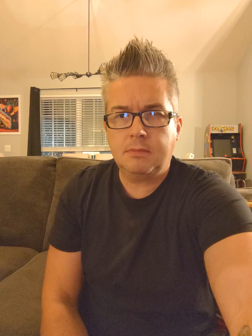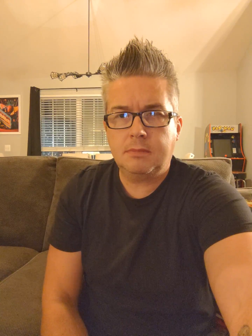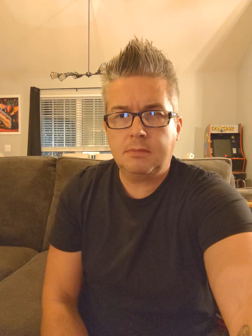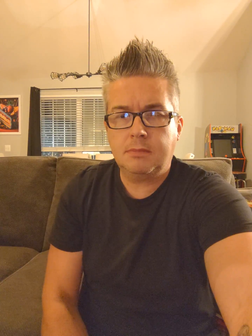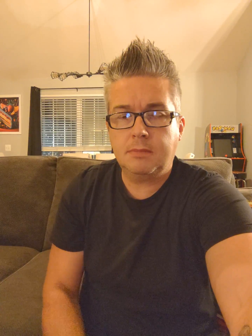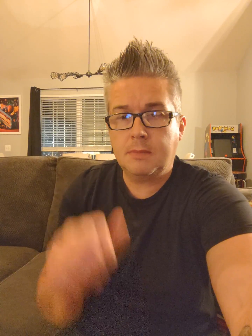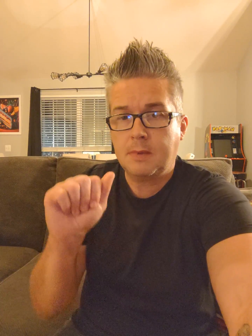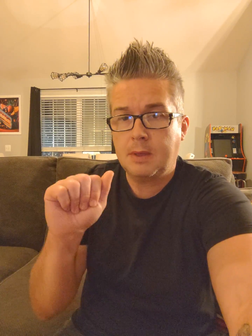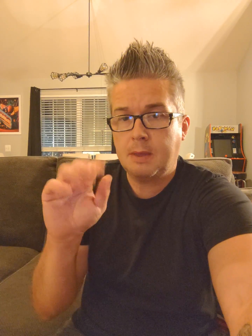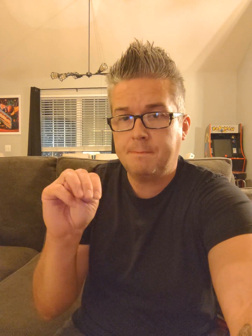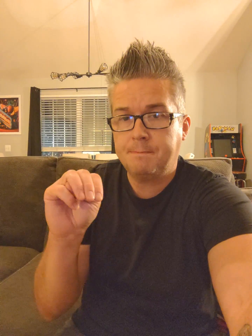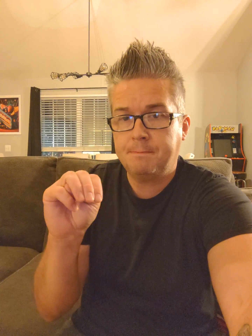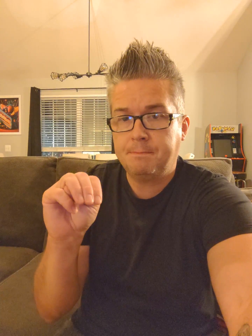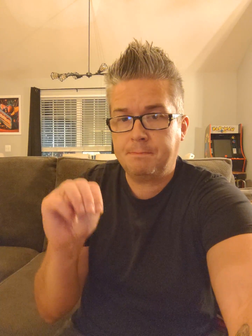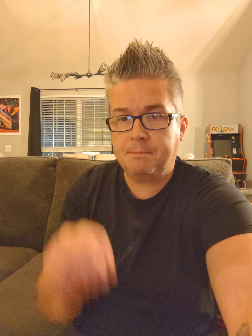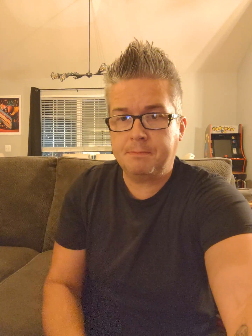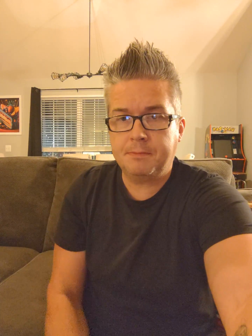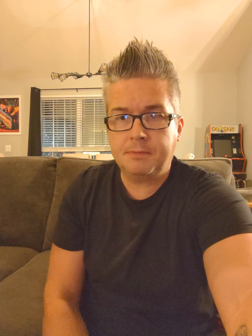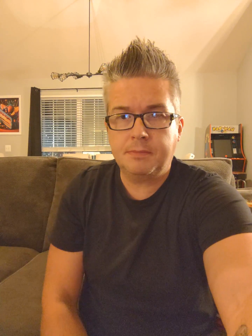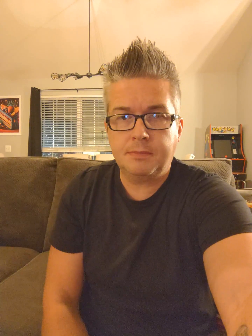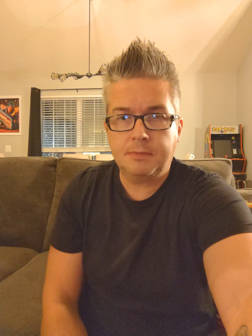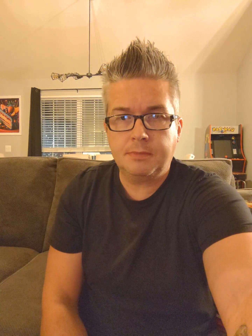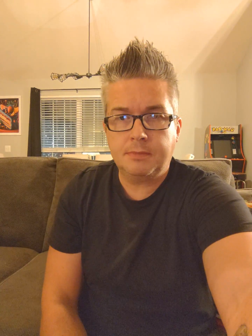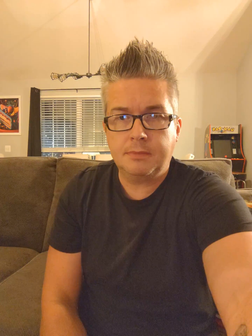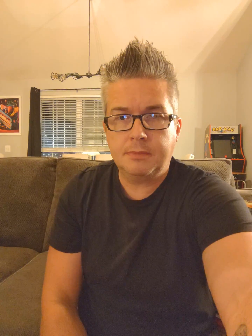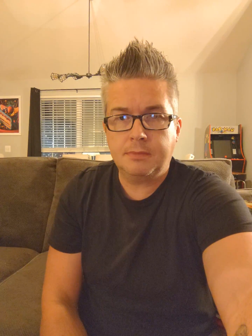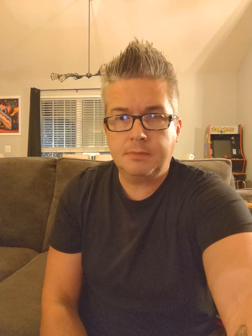am